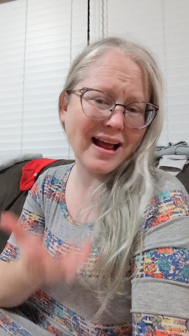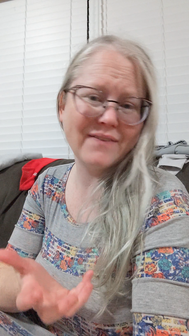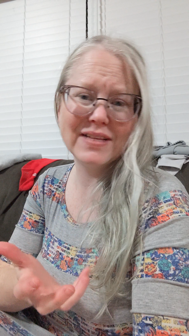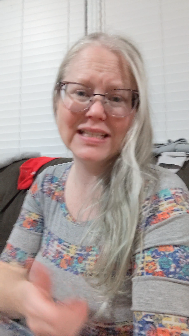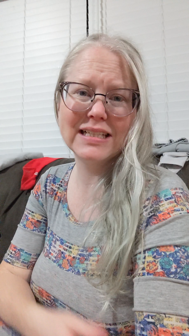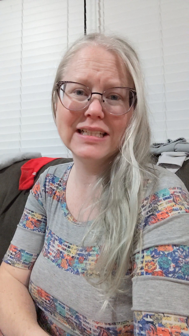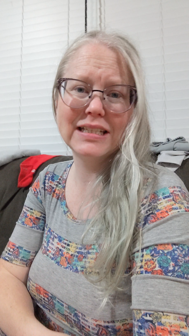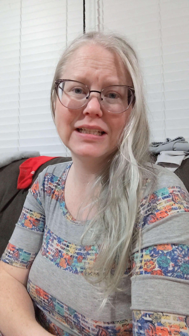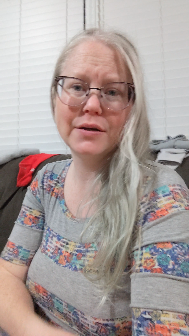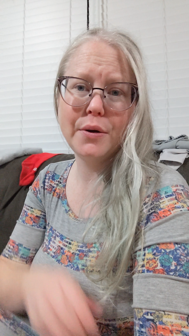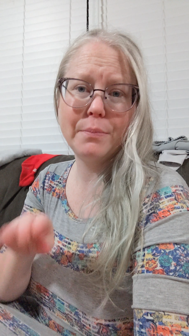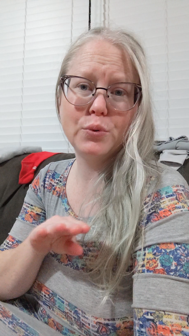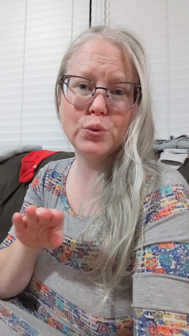boots